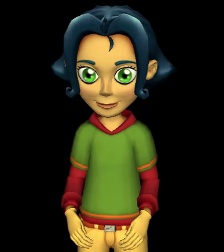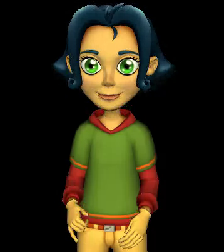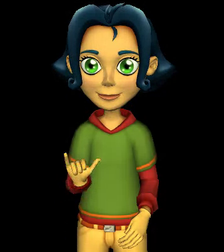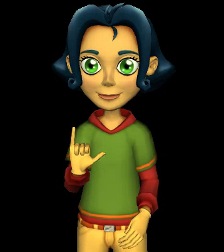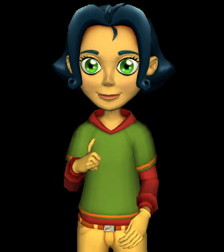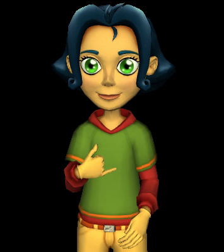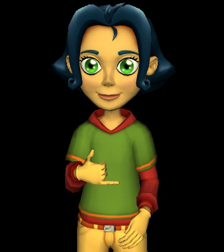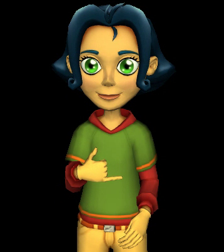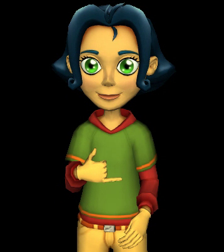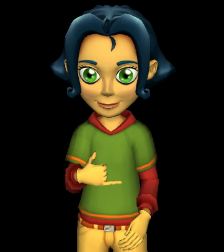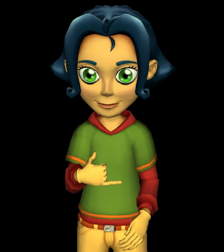الخميس